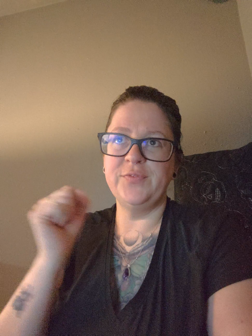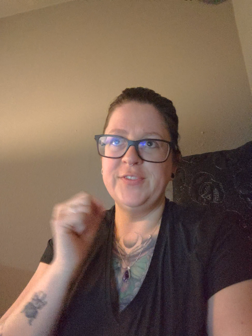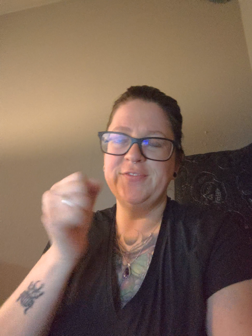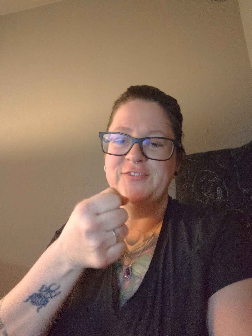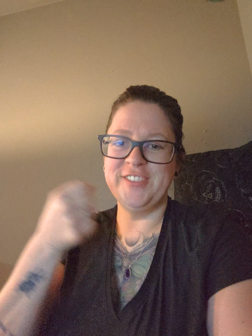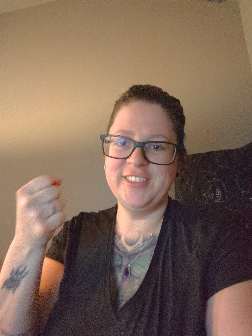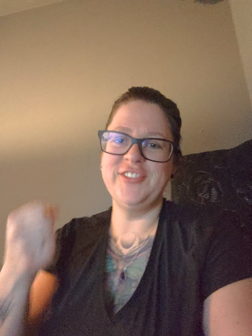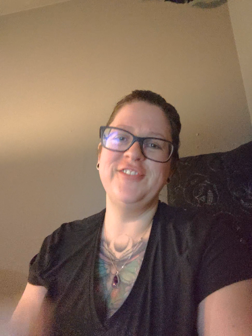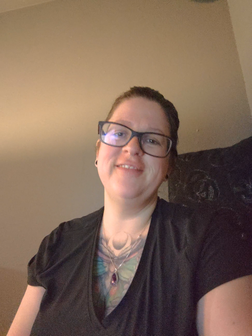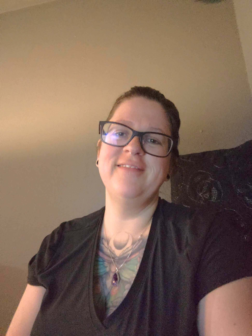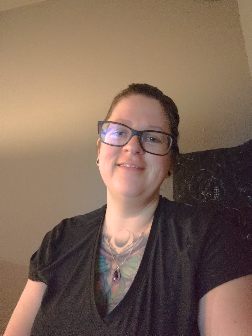refrigerator